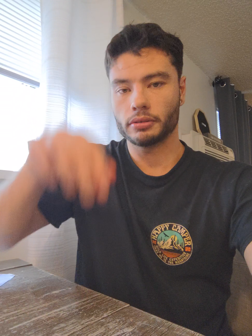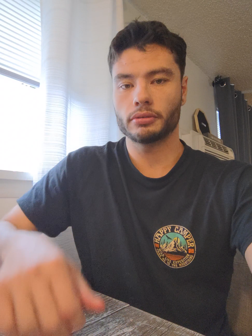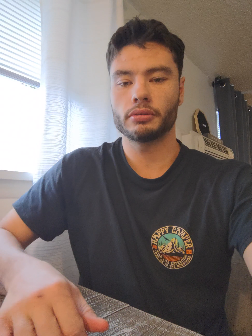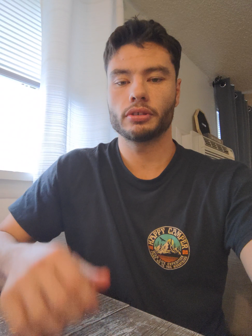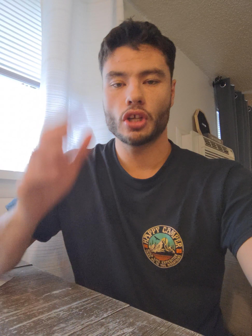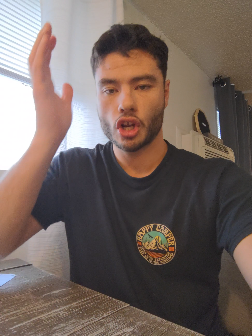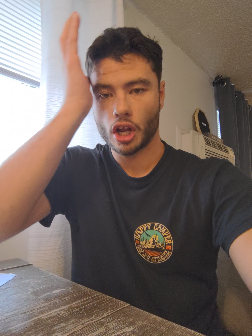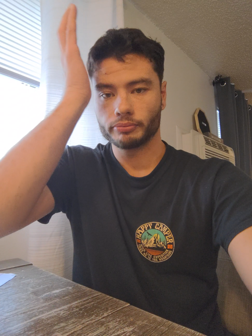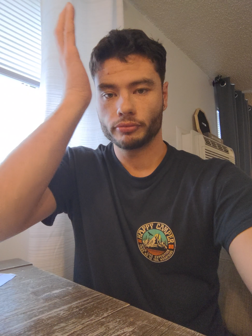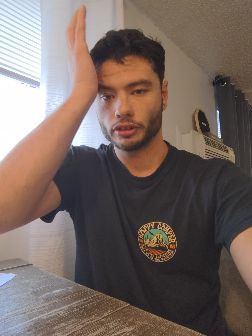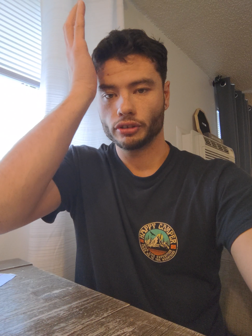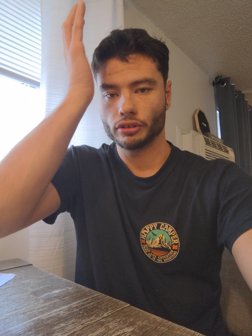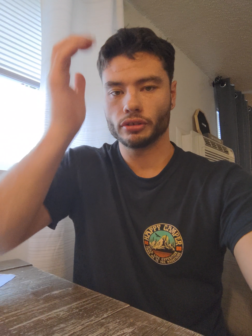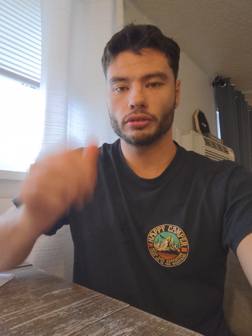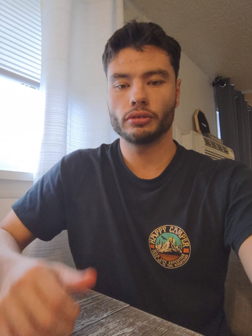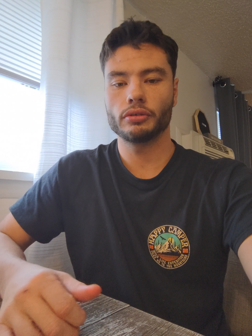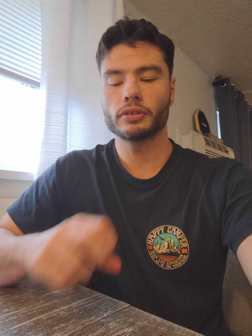garbage